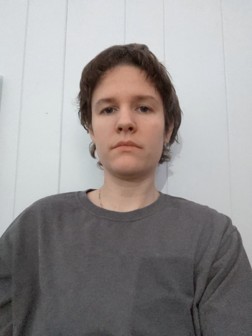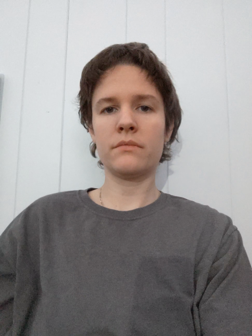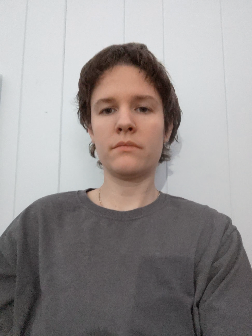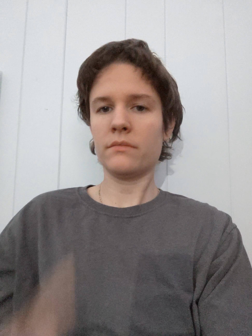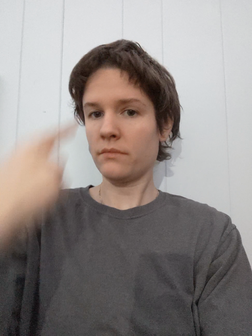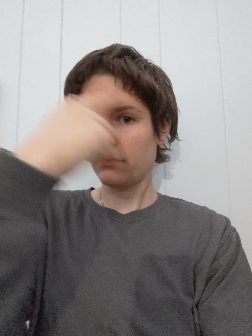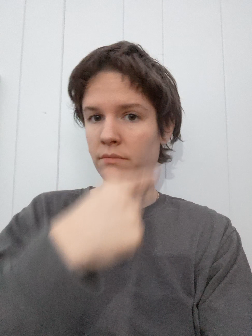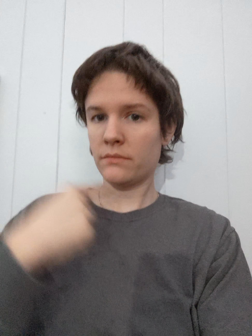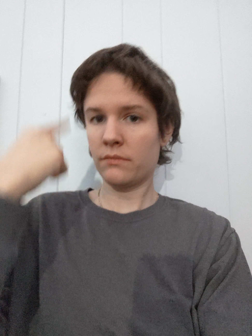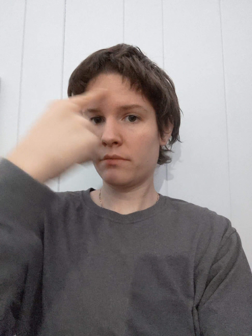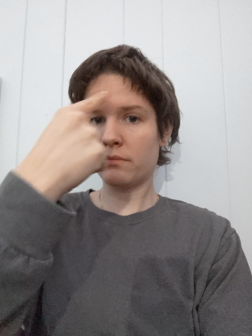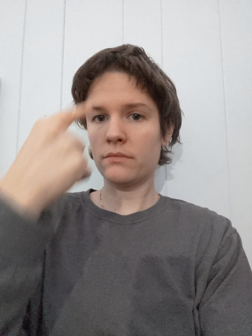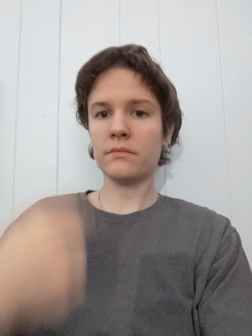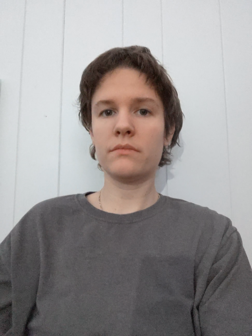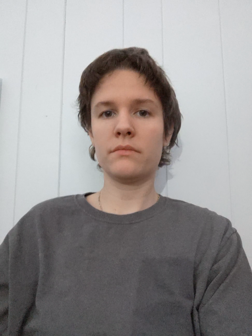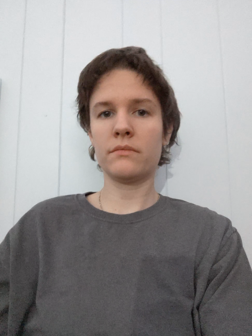face